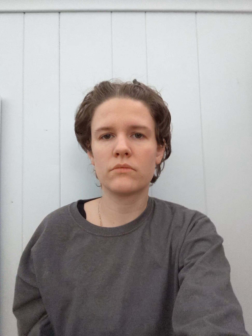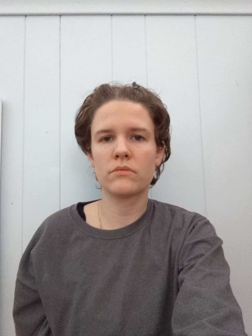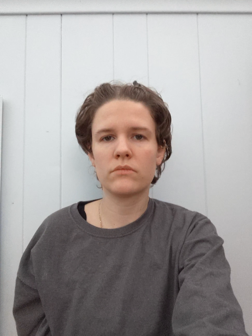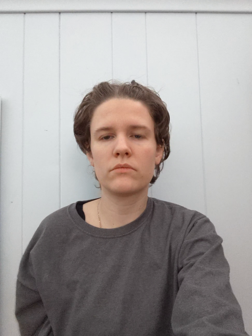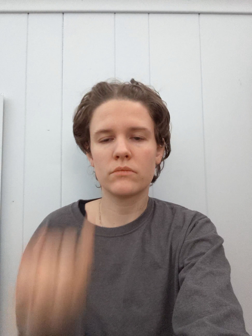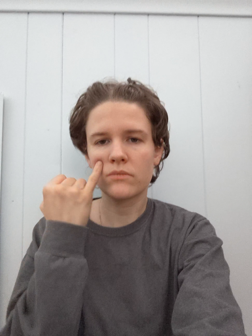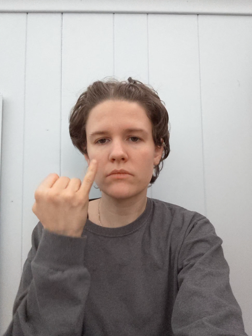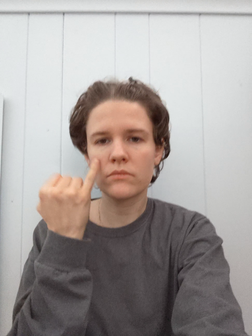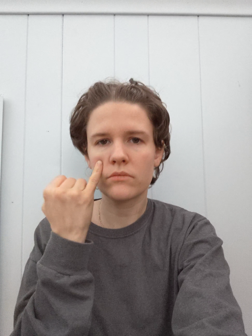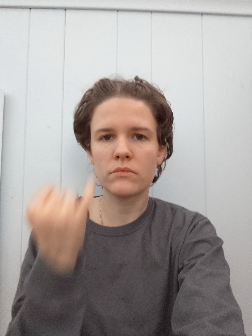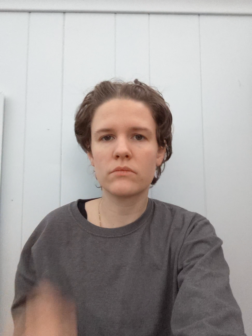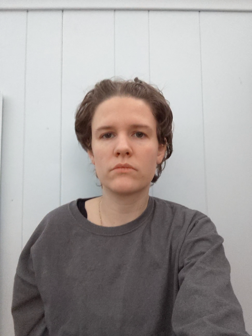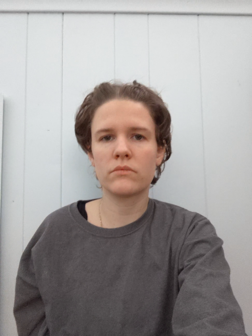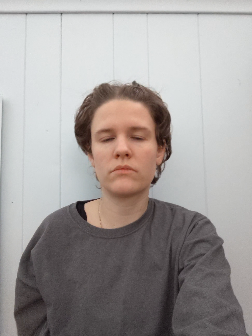if